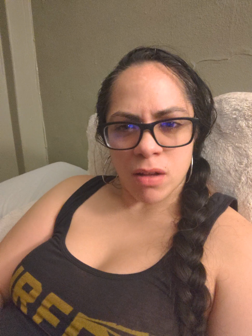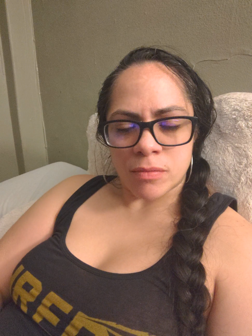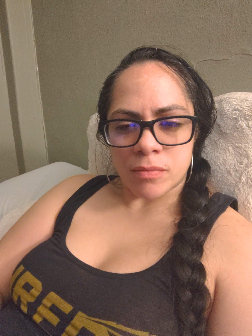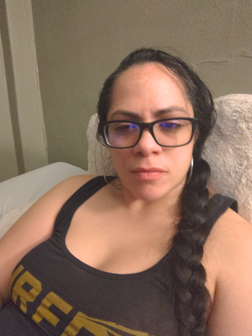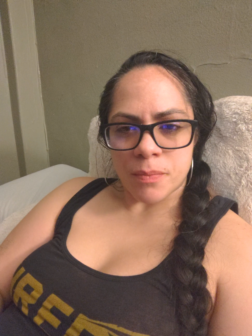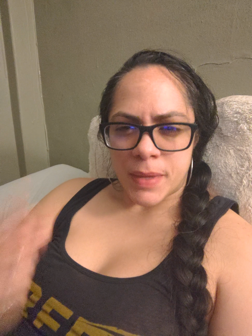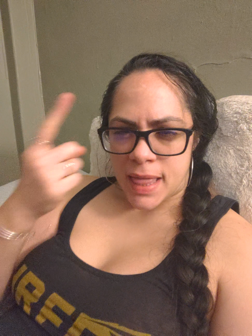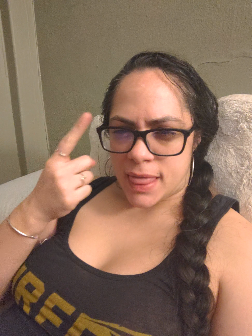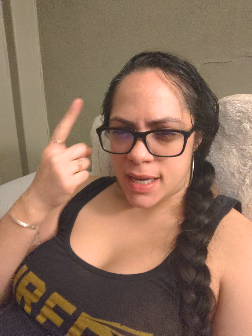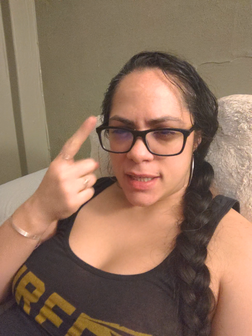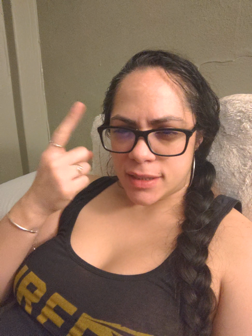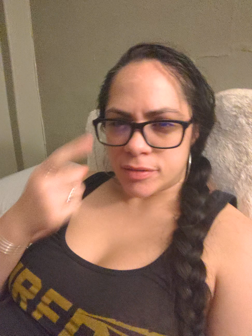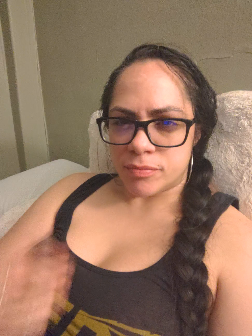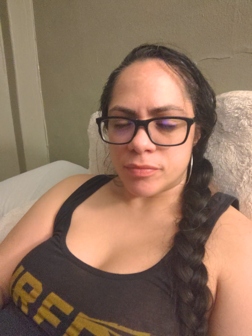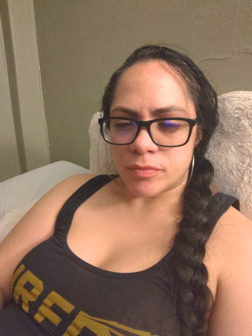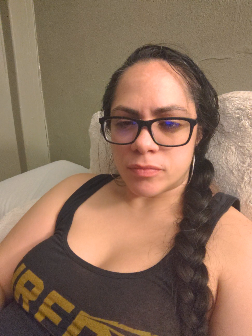think